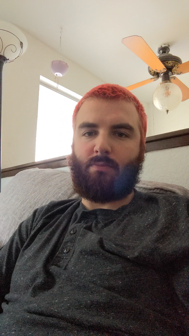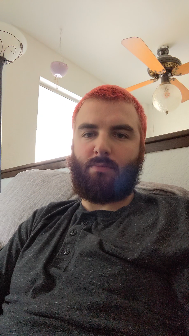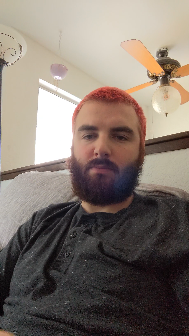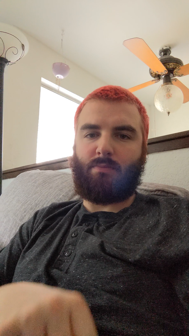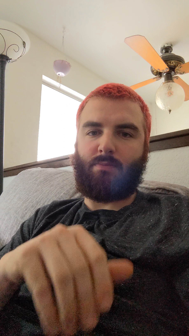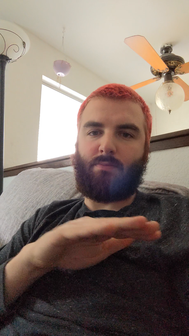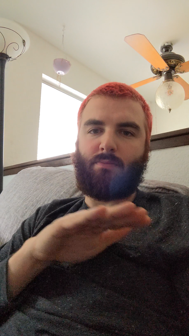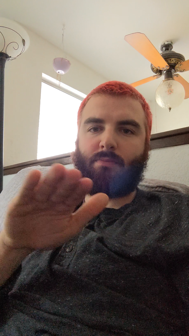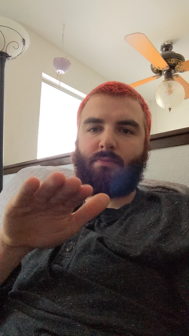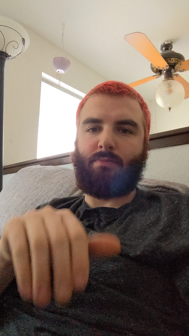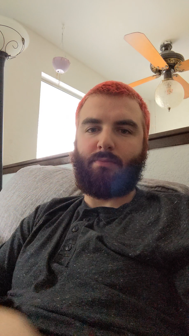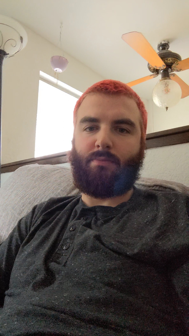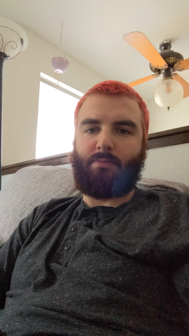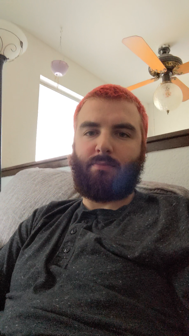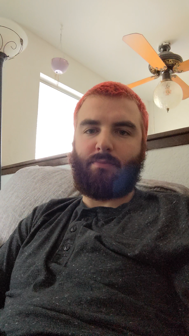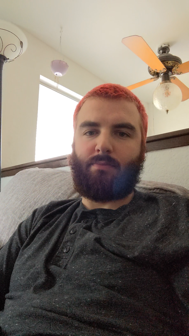nice